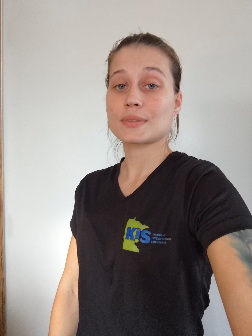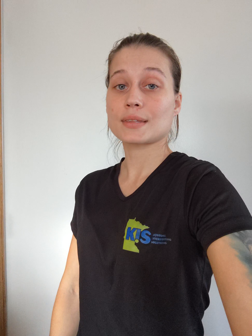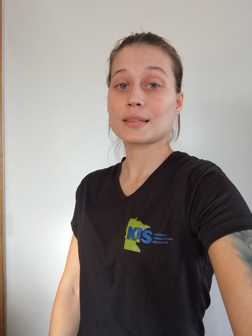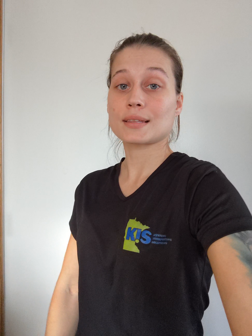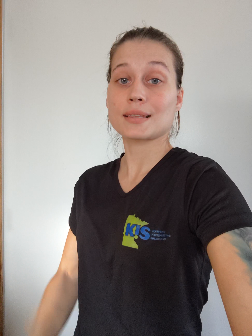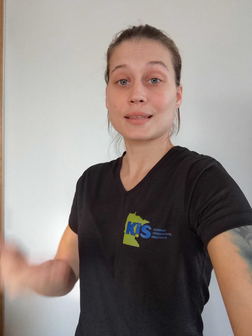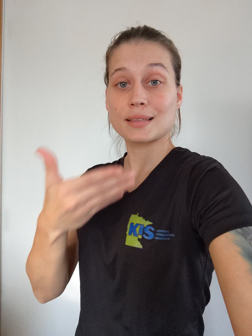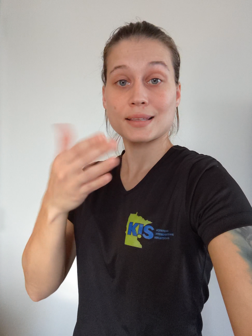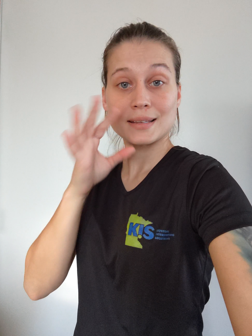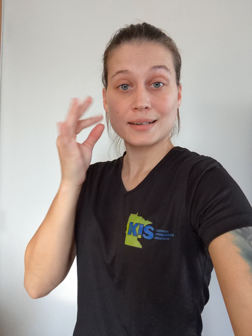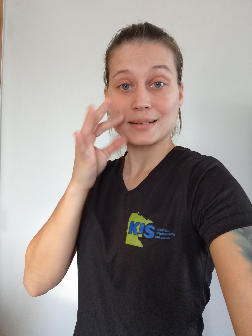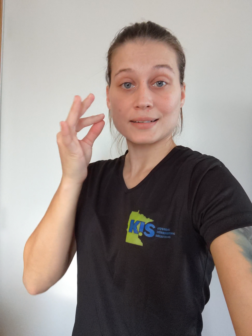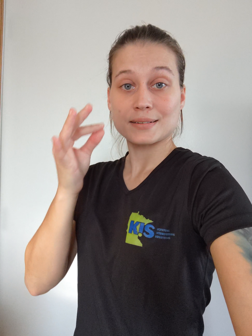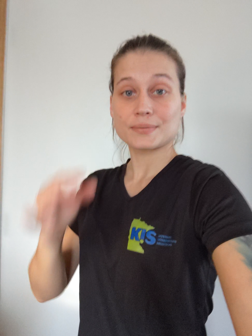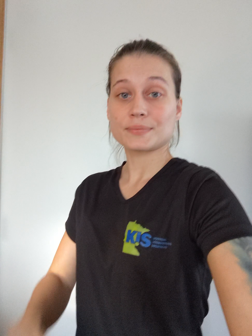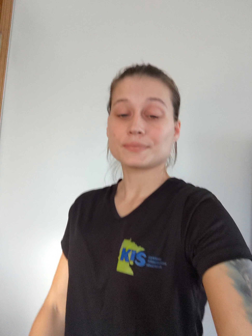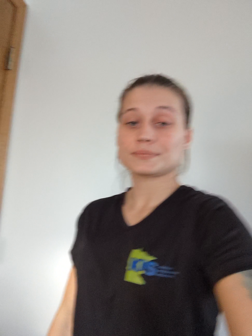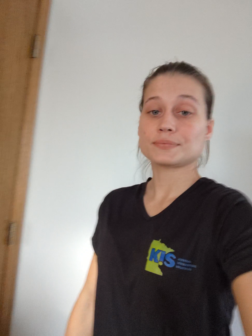kitty